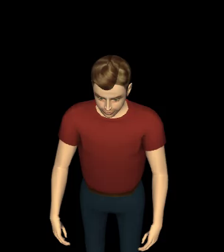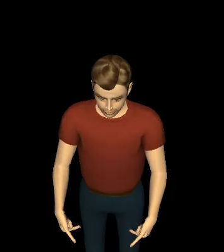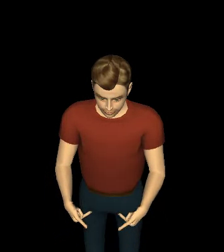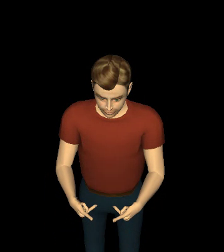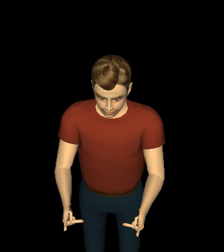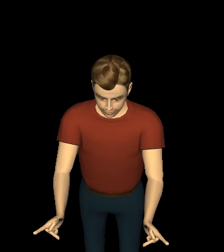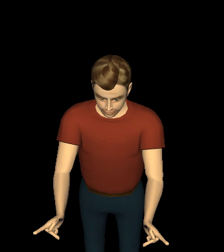إعلان عام